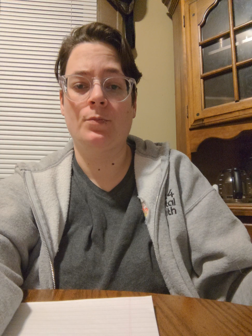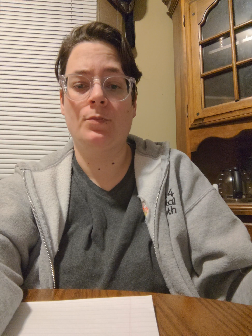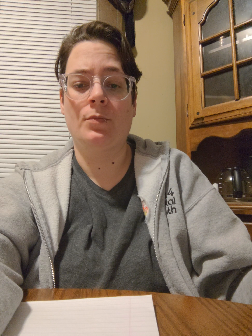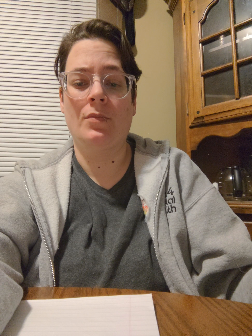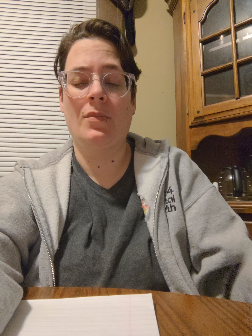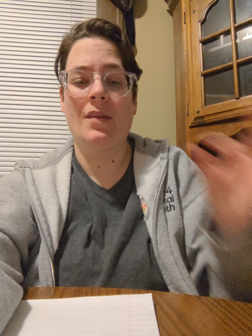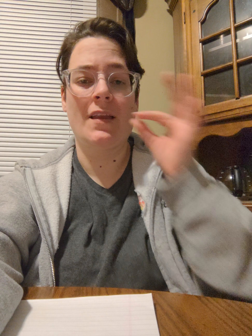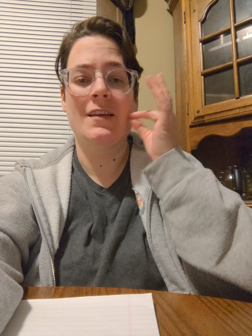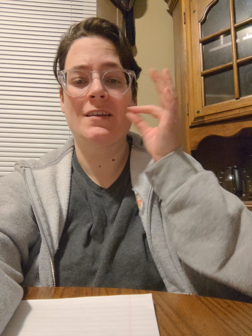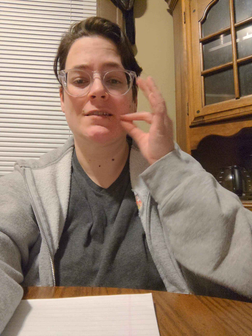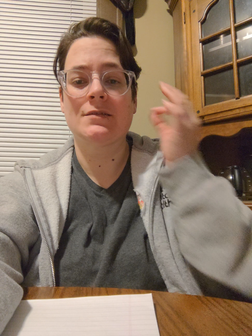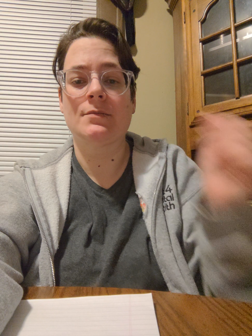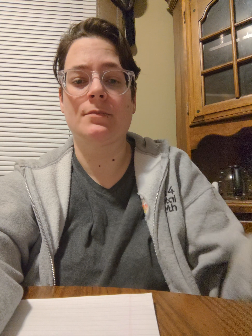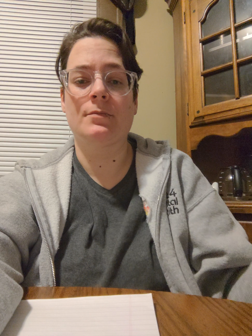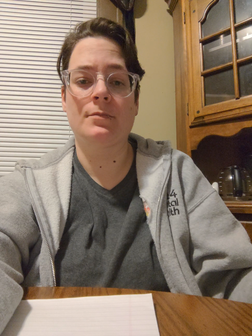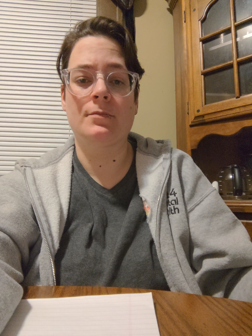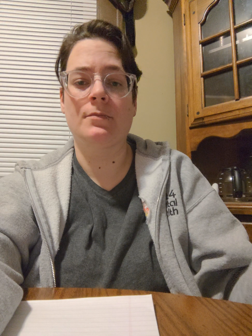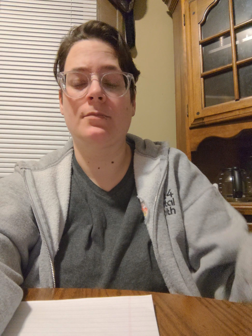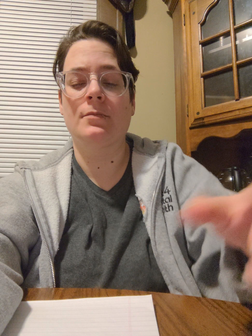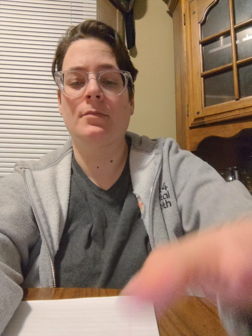cat